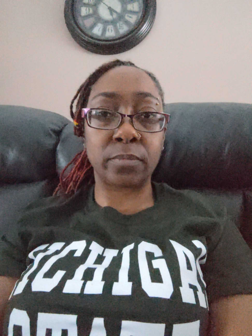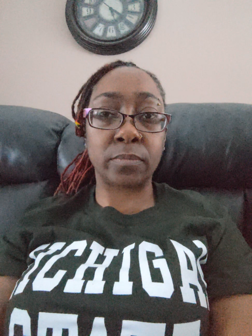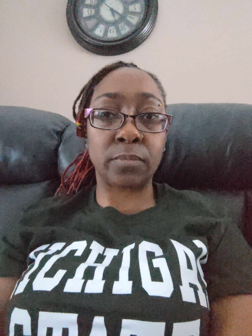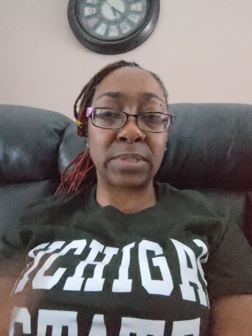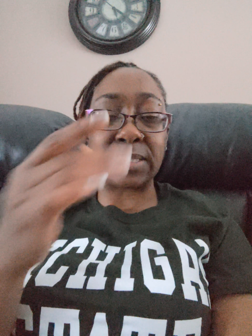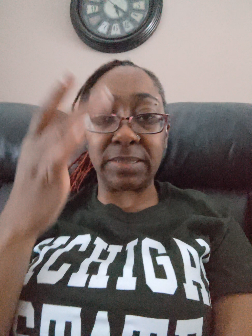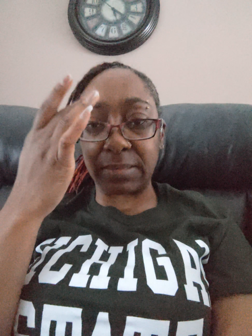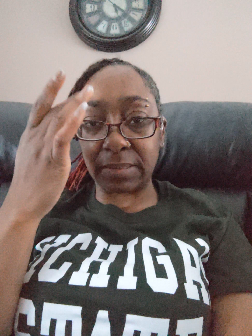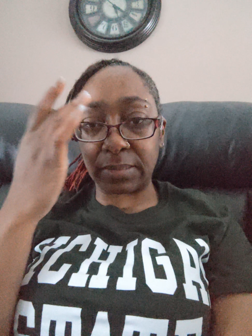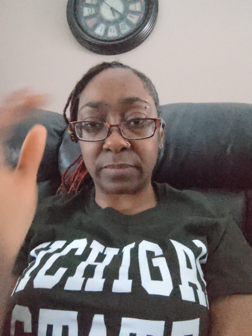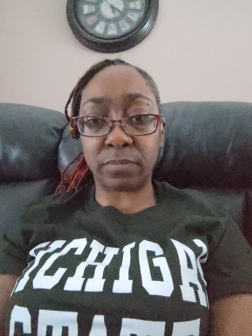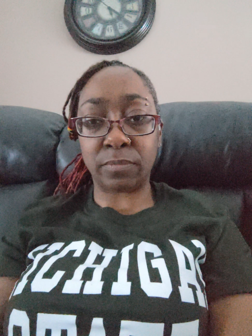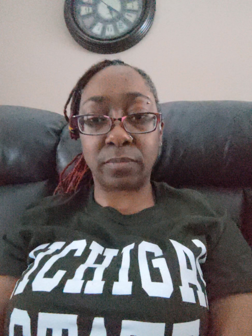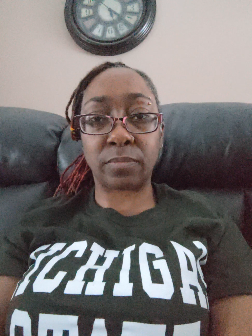sick